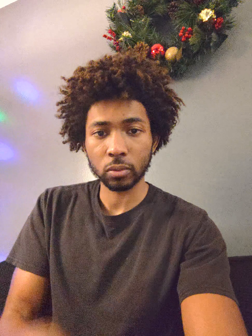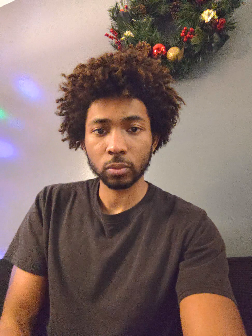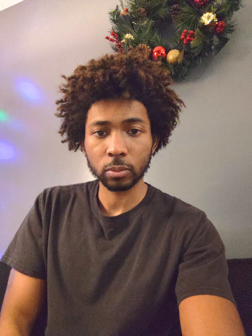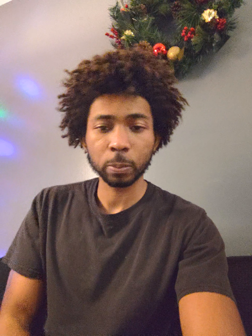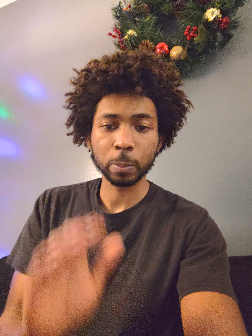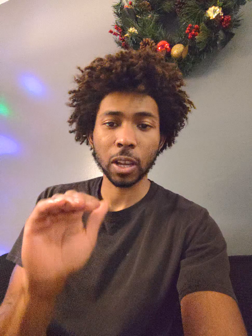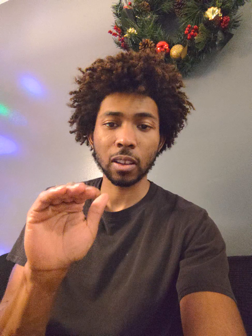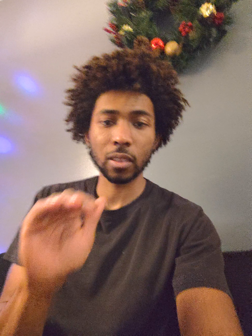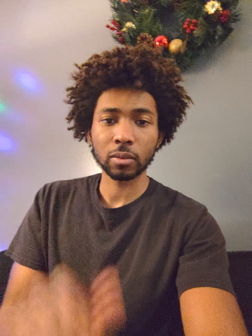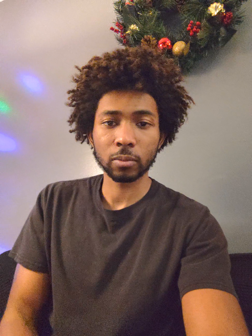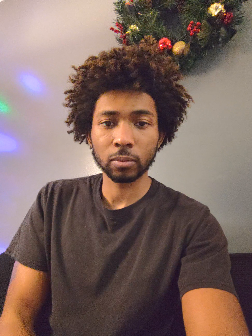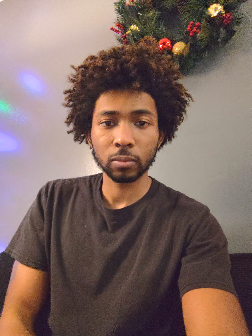bye